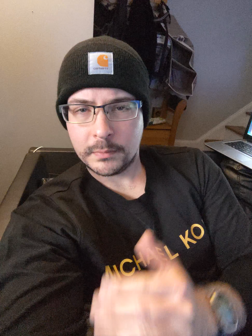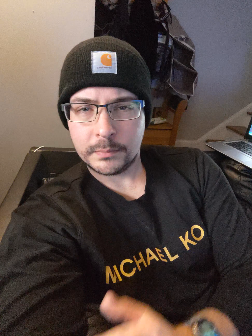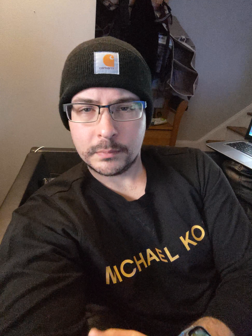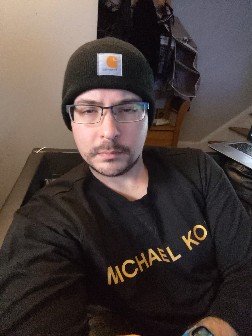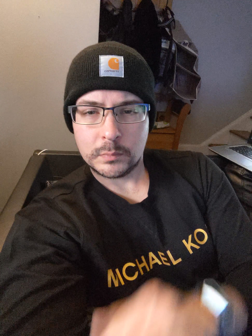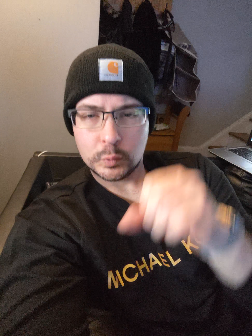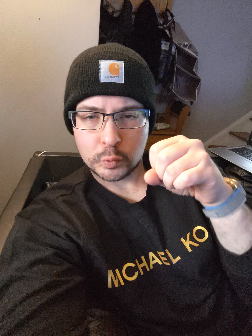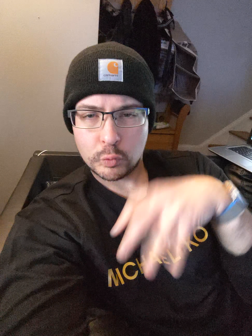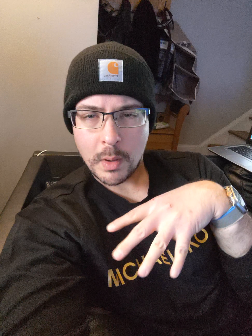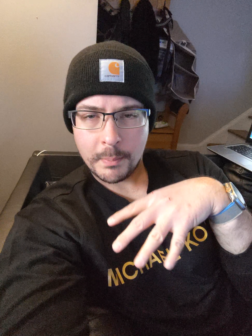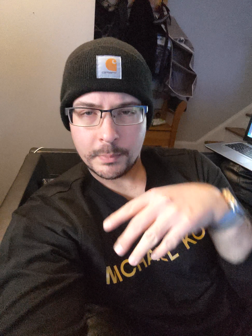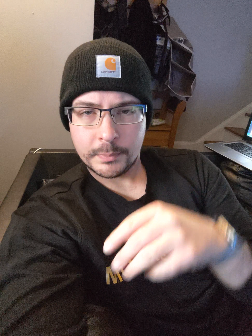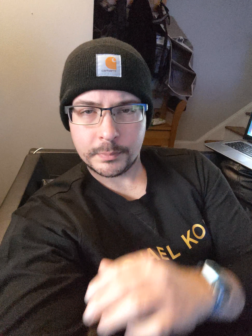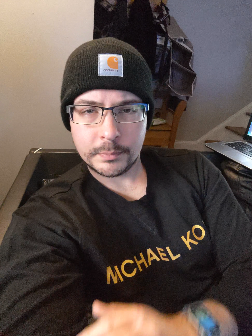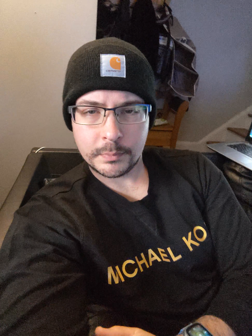drop